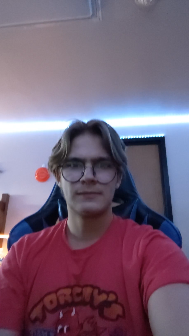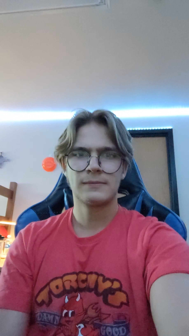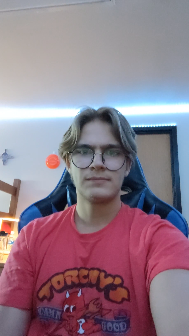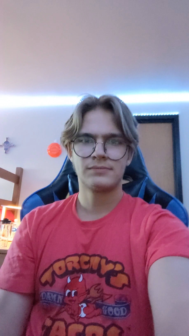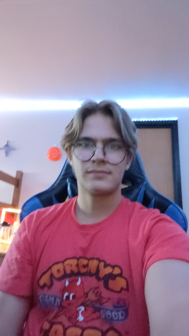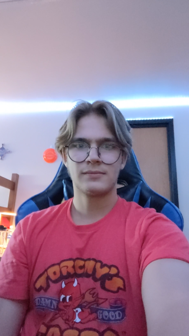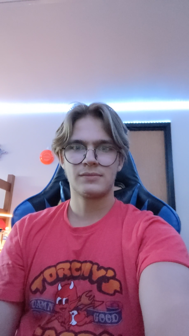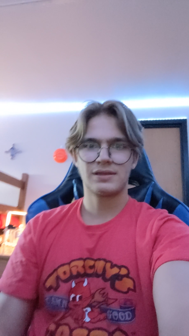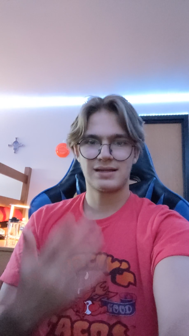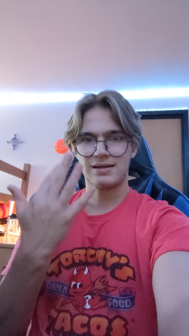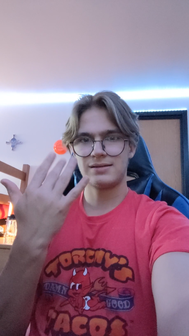hand